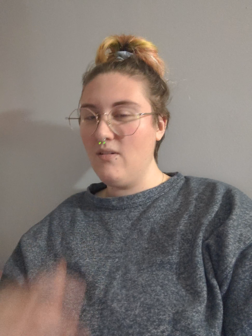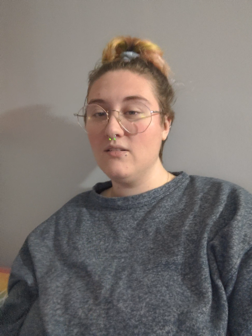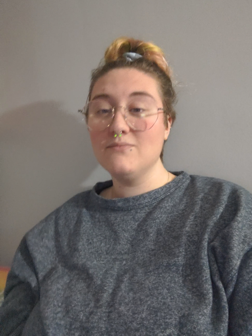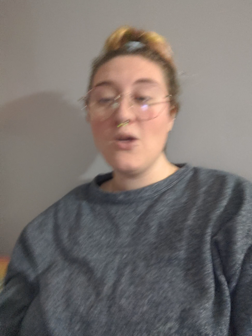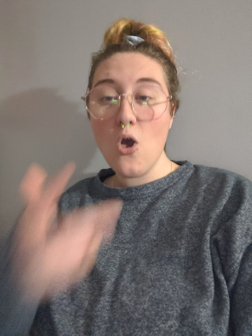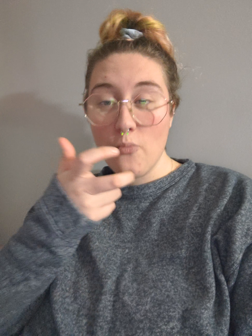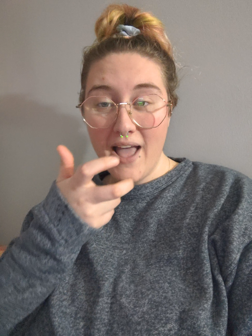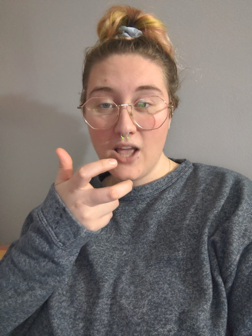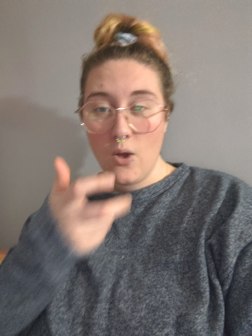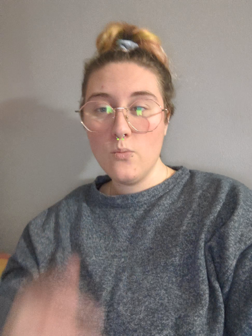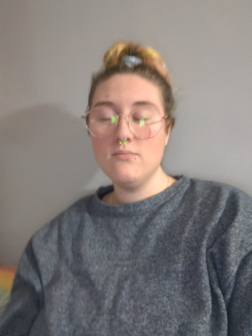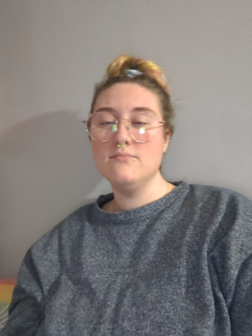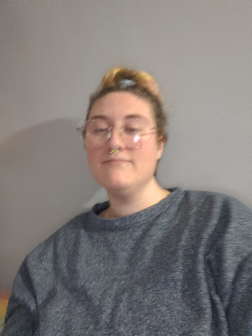radio